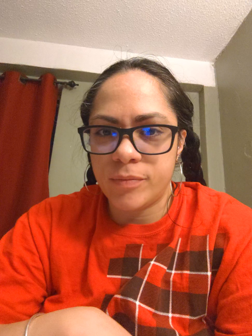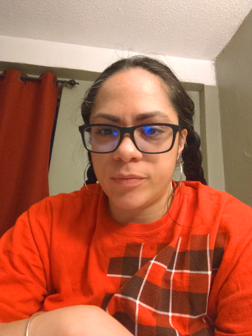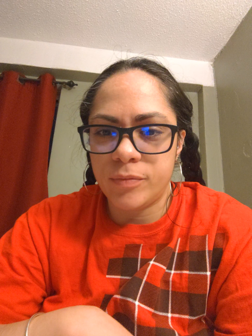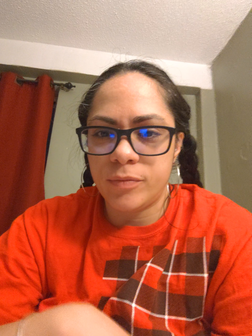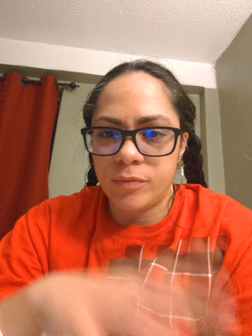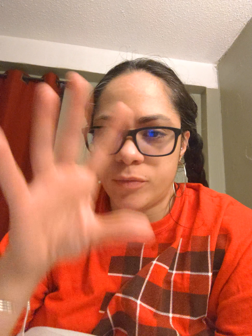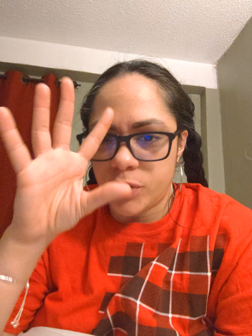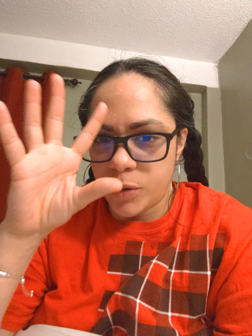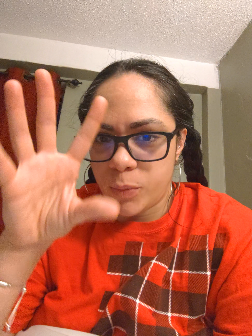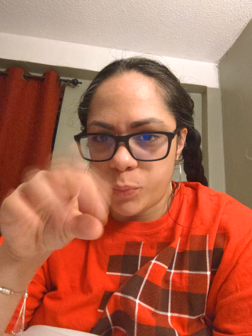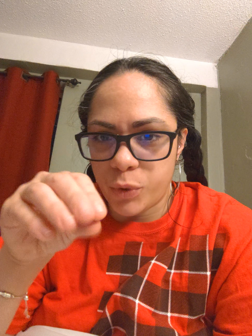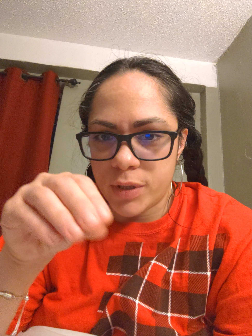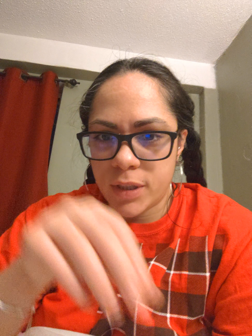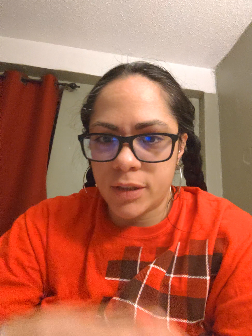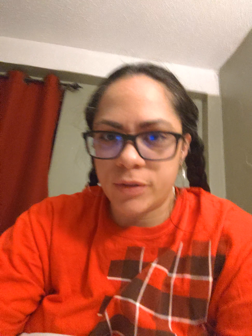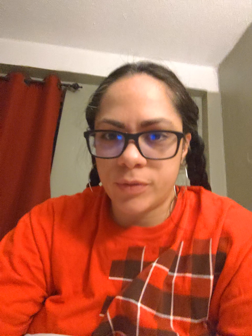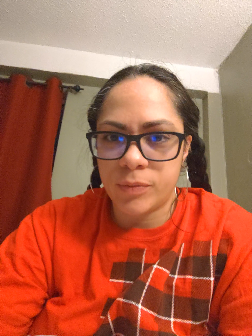pretend